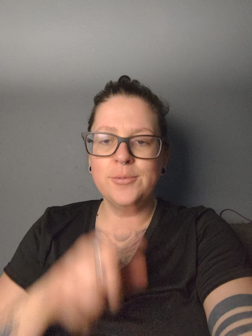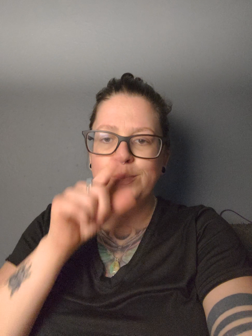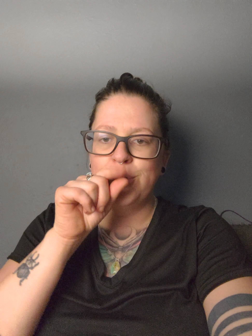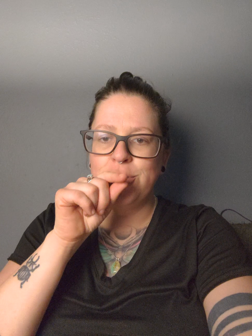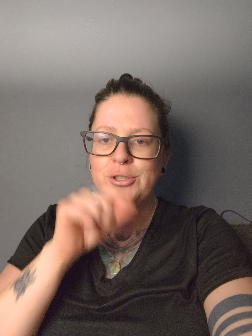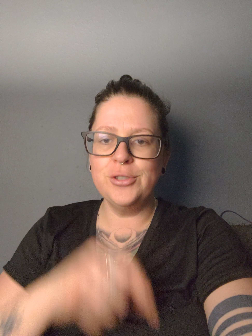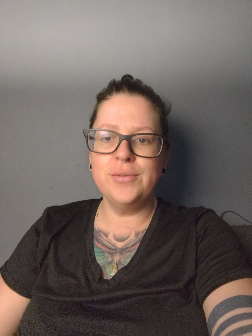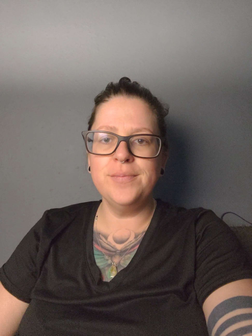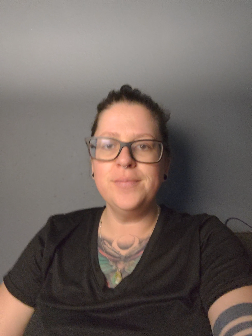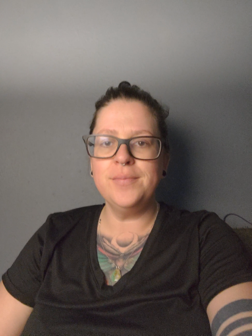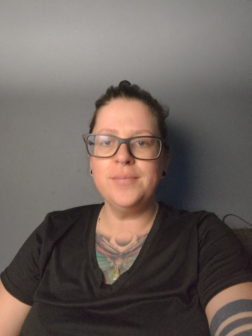bird